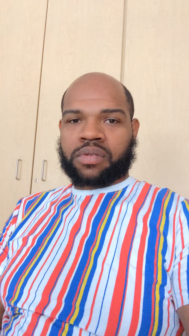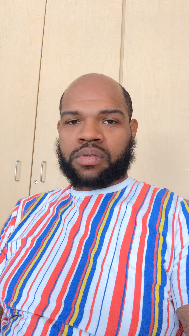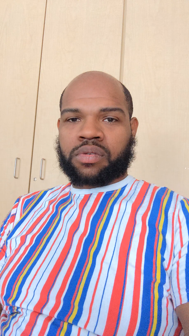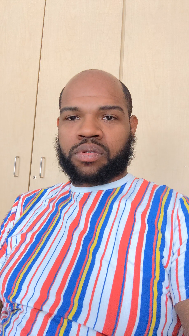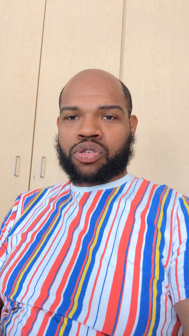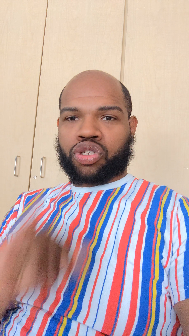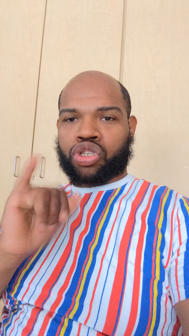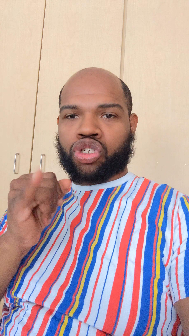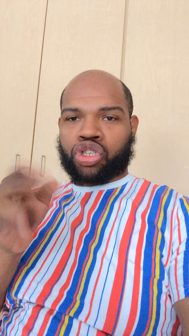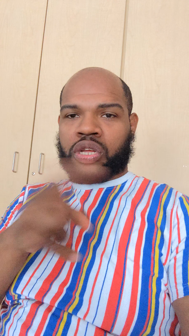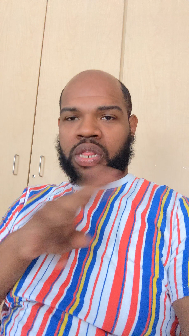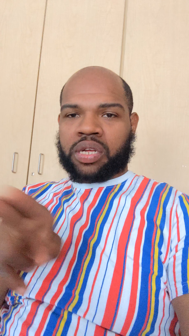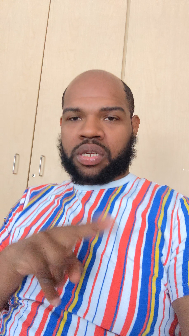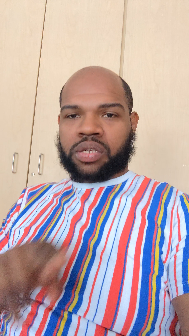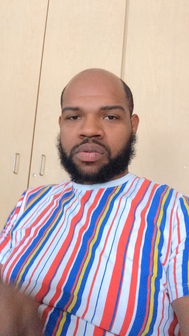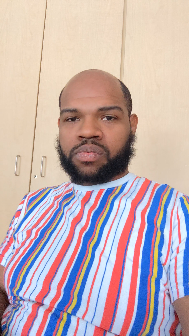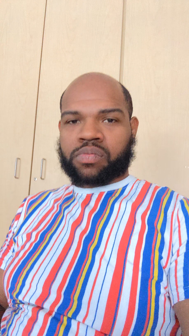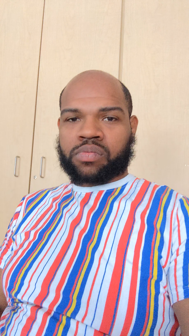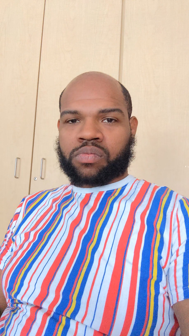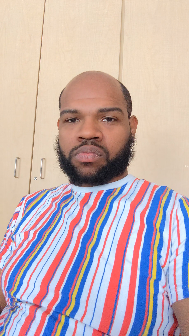jelly